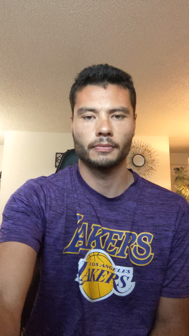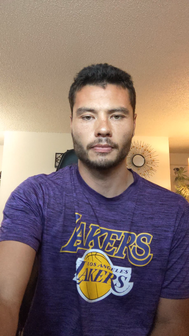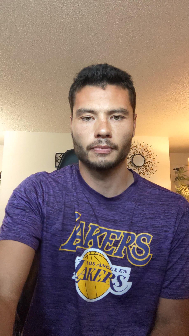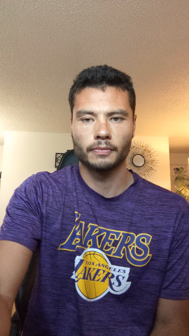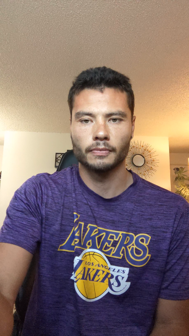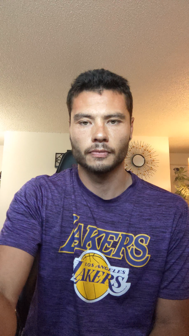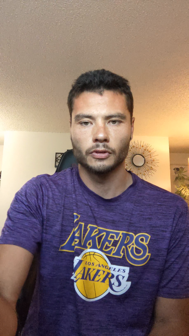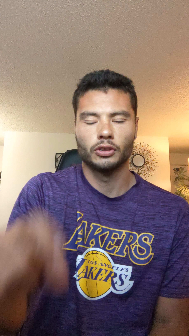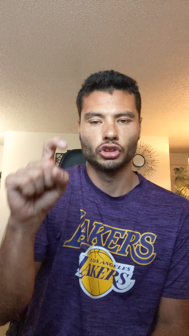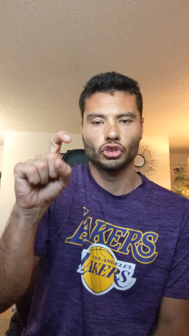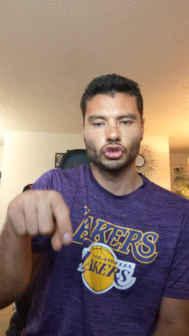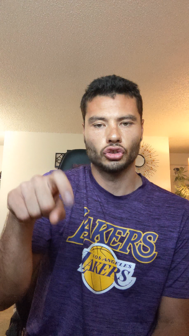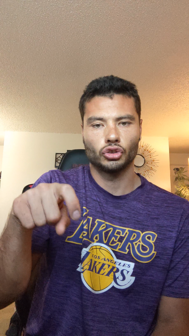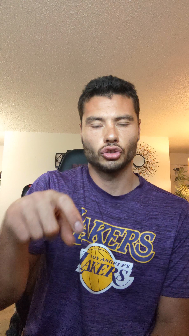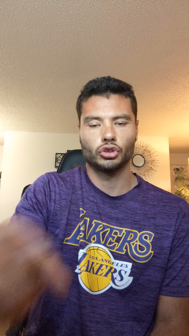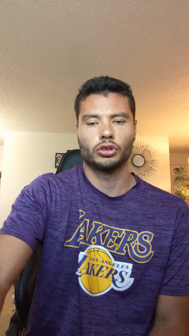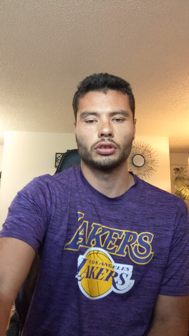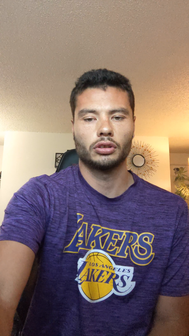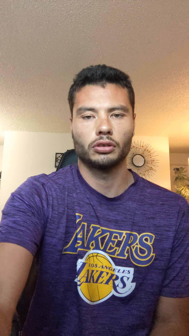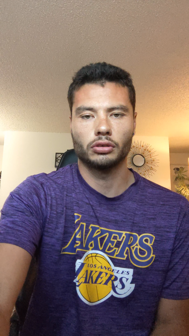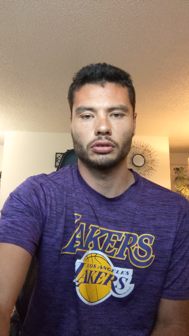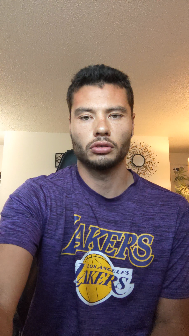should